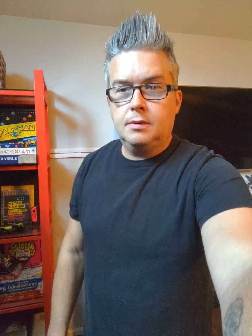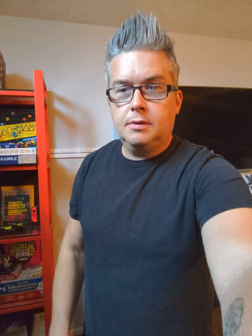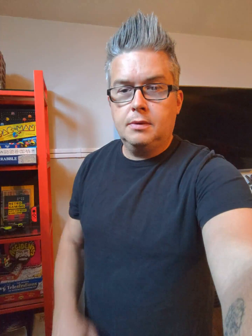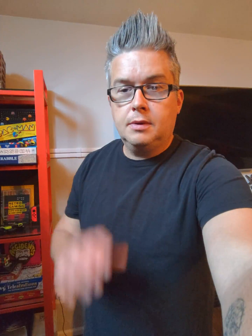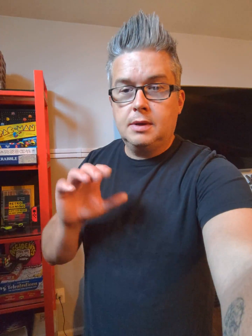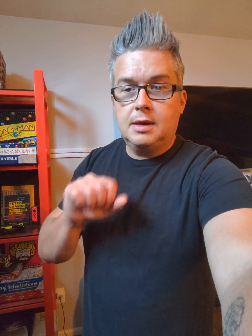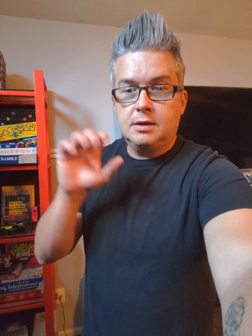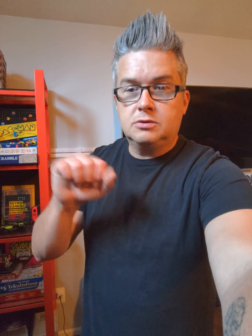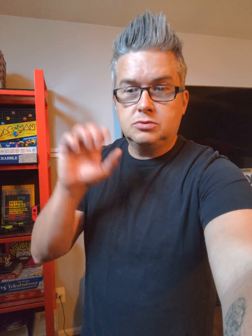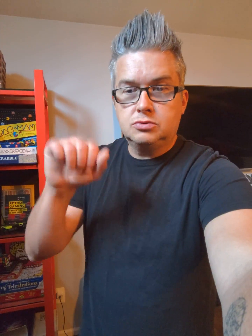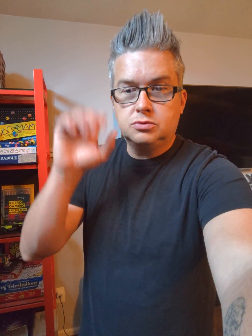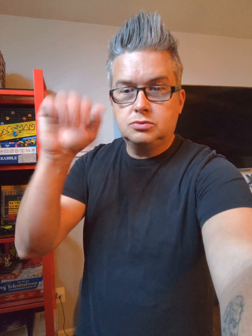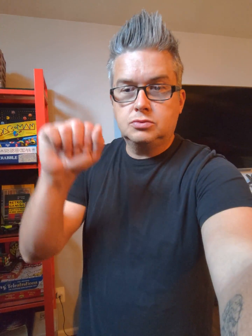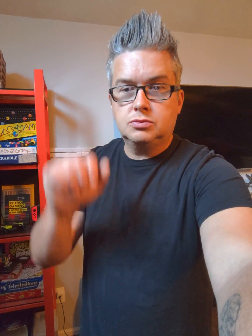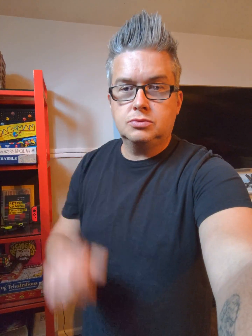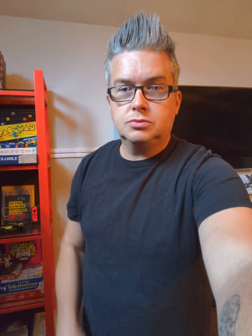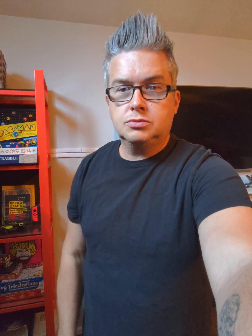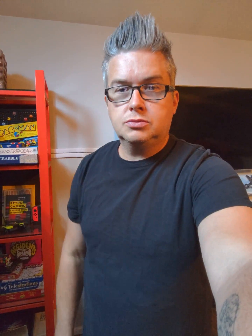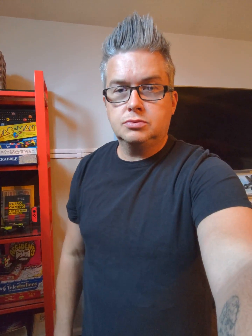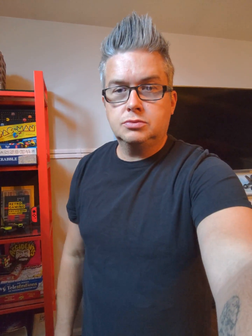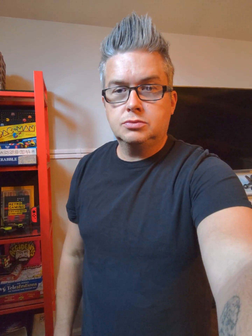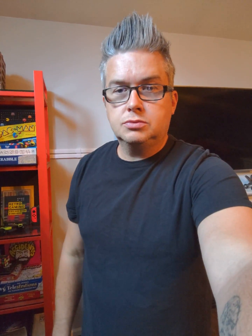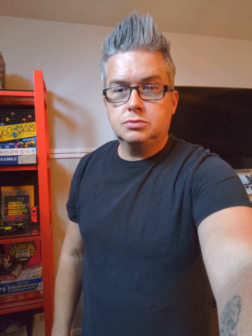ladder